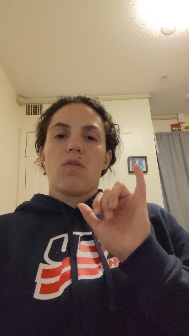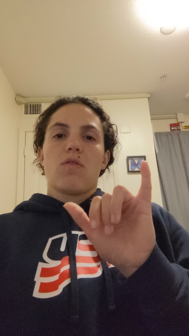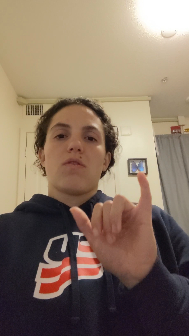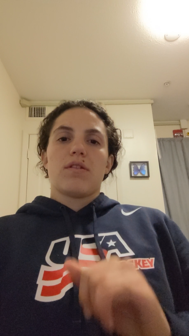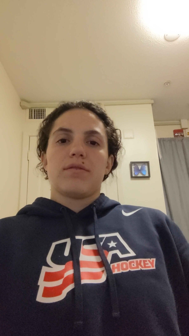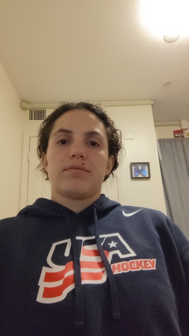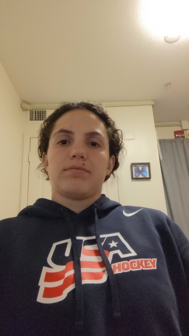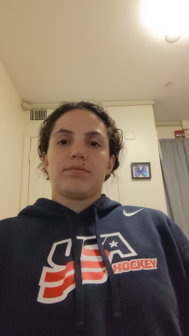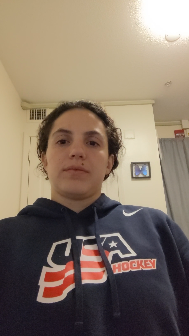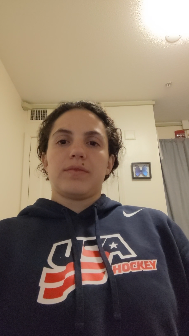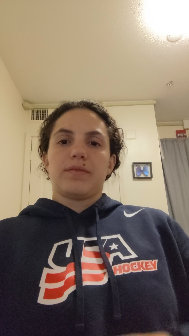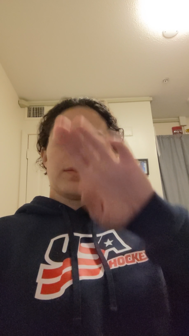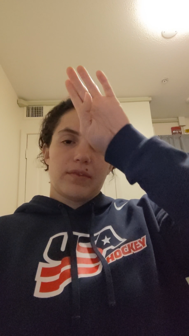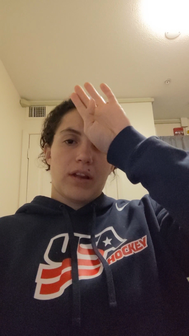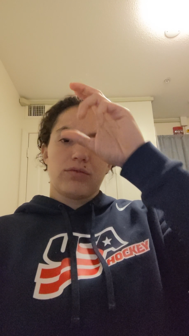fire truck